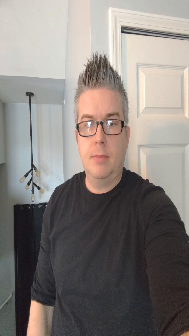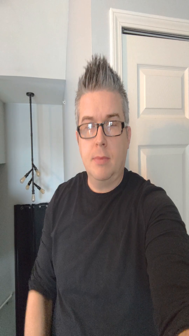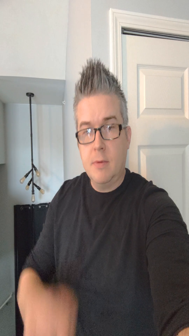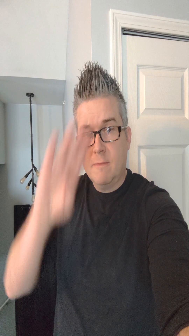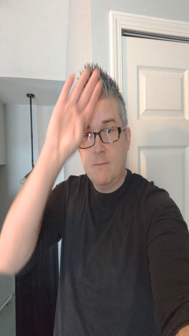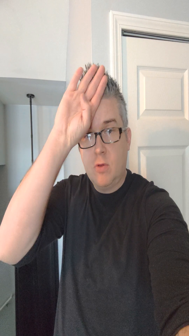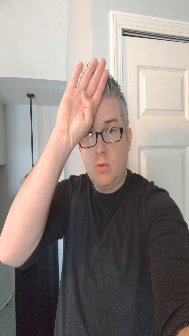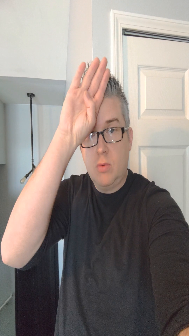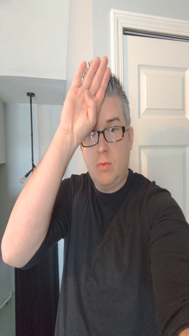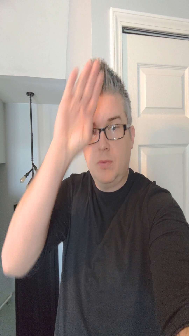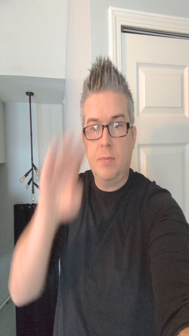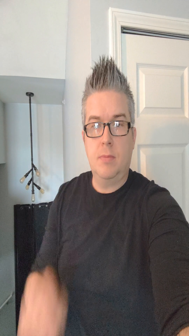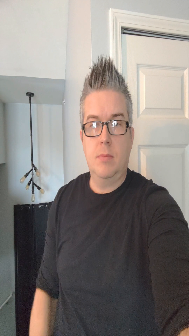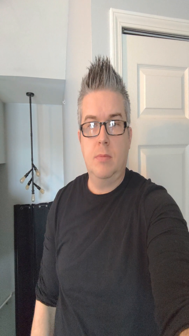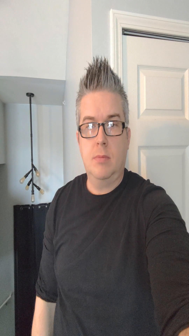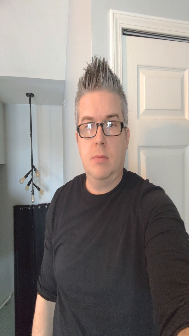fireman